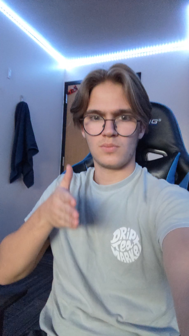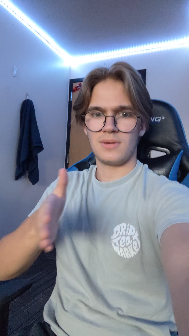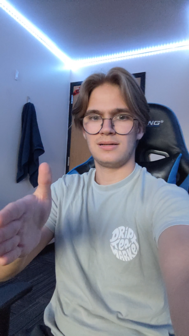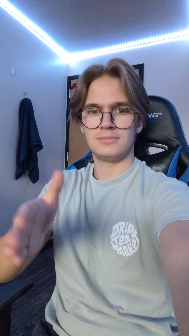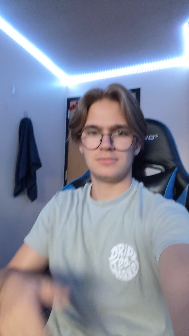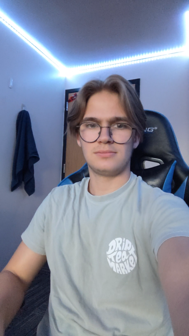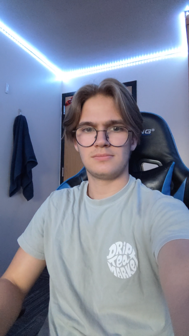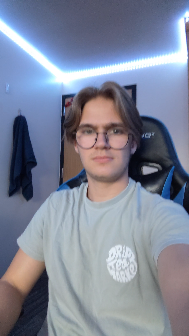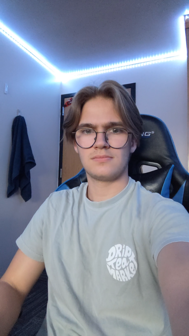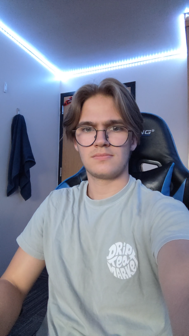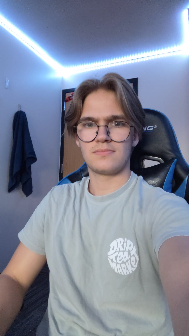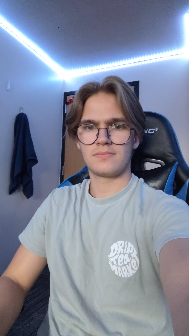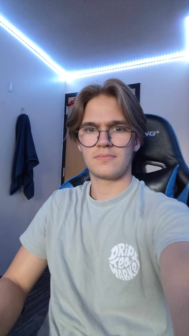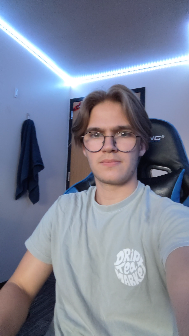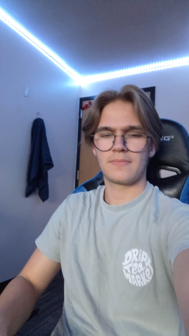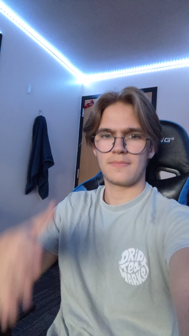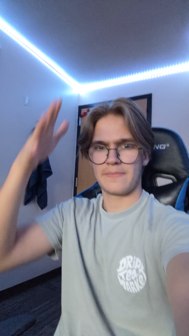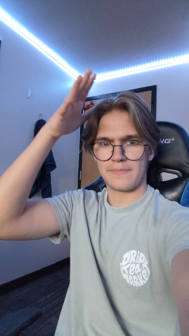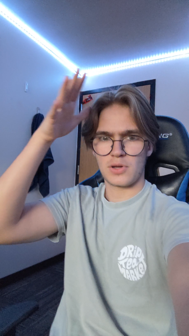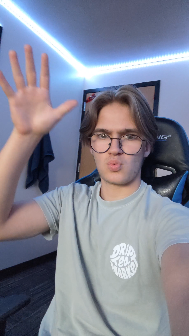moose